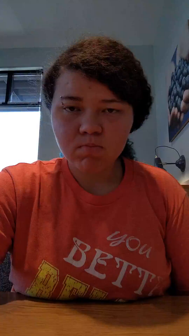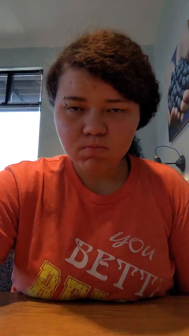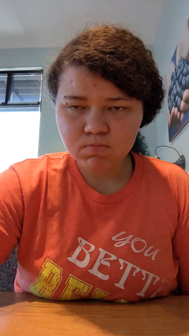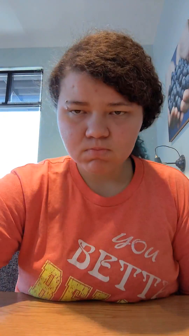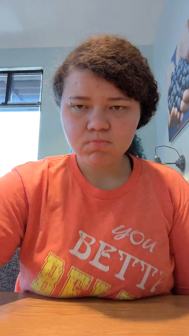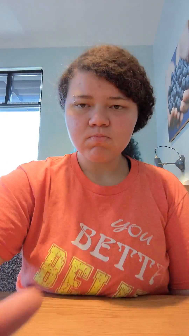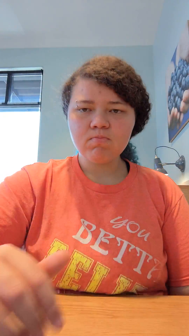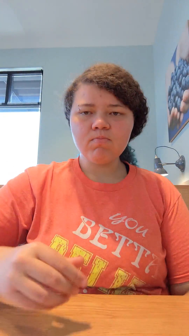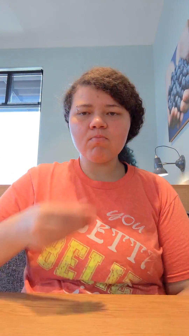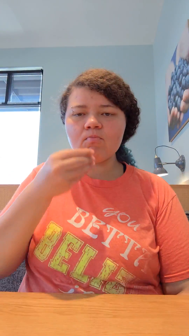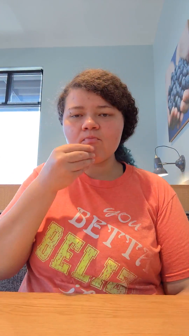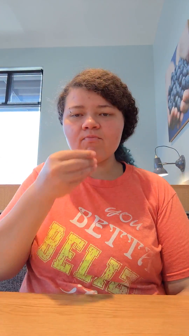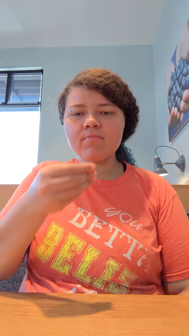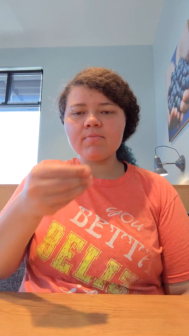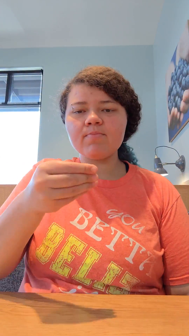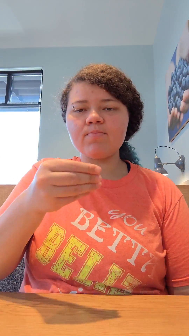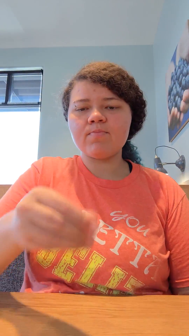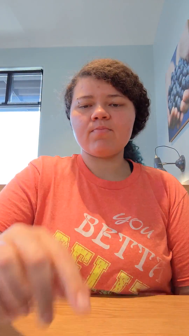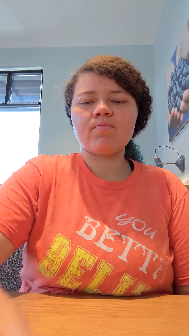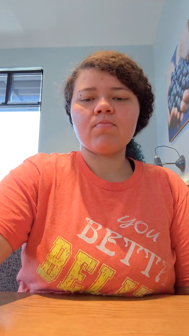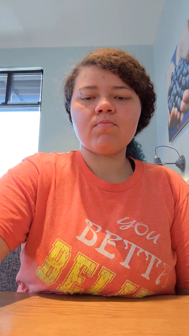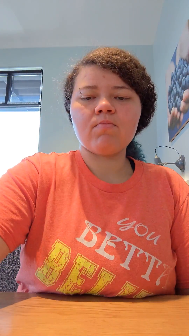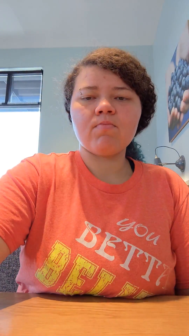feed